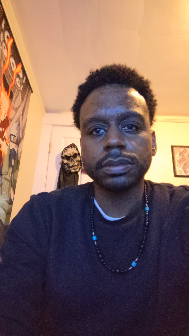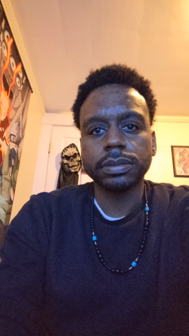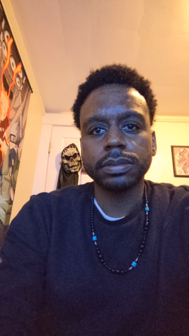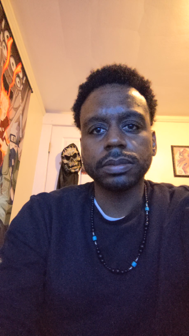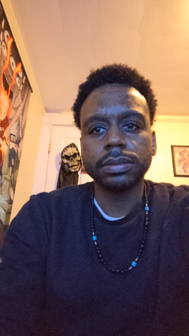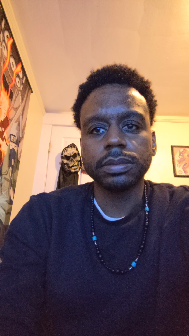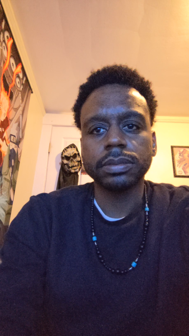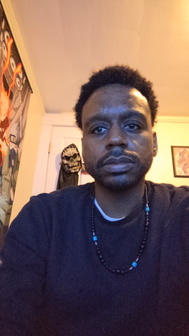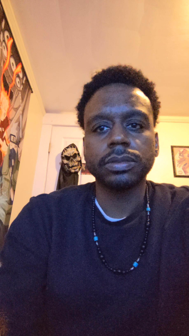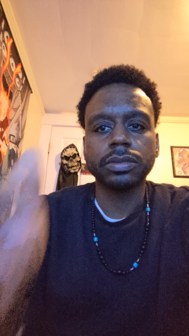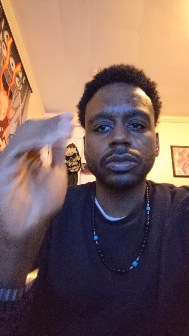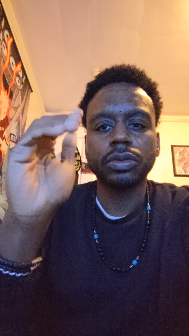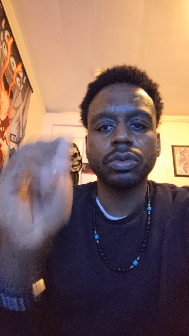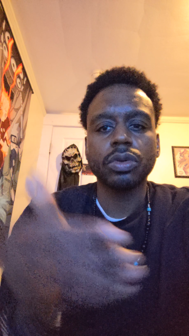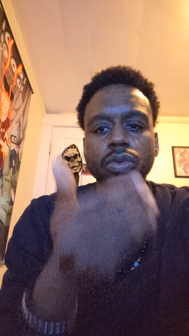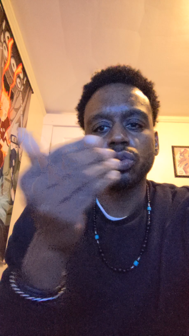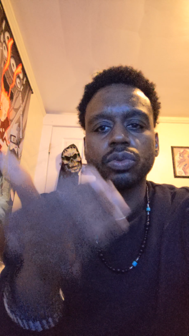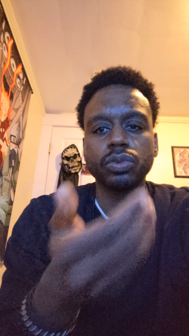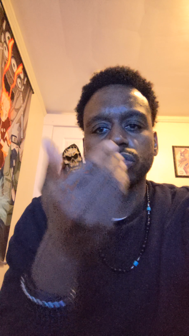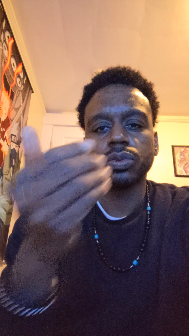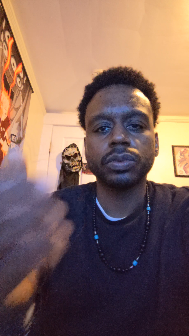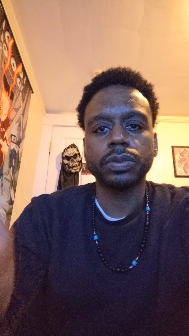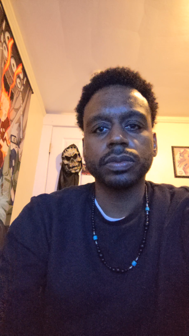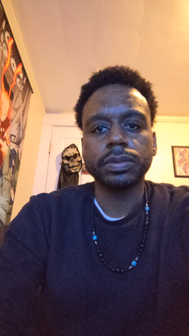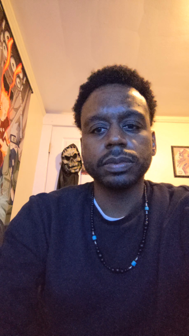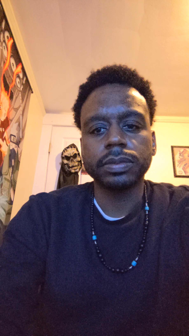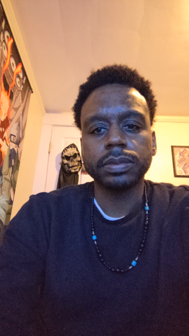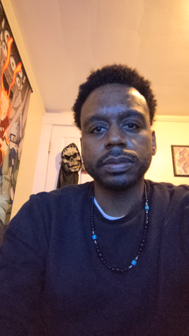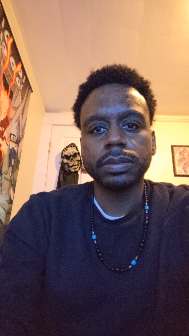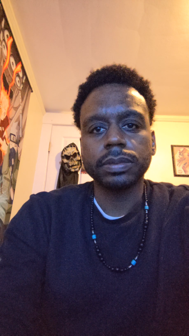new